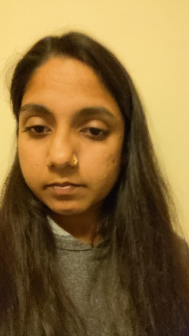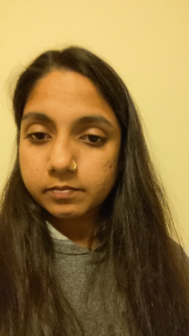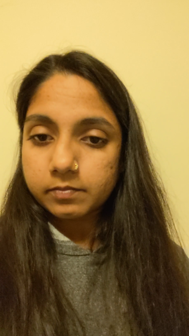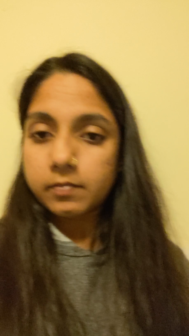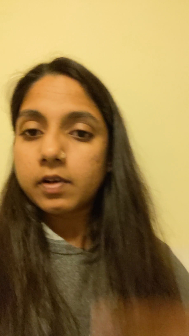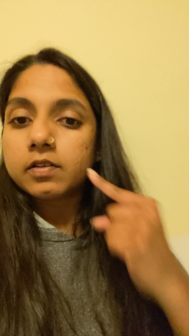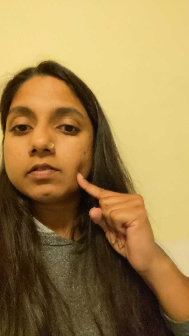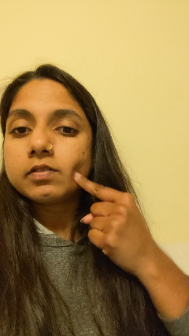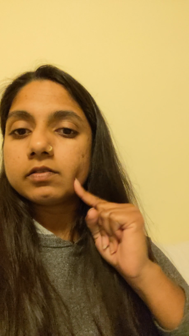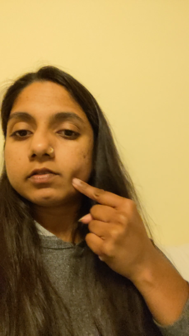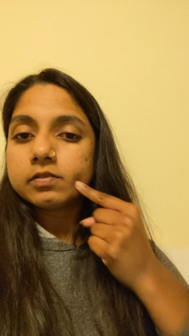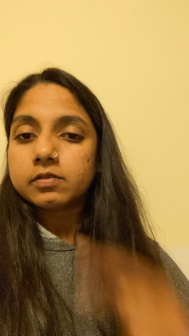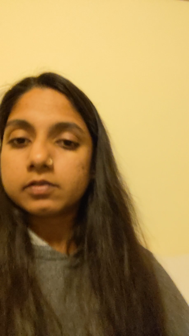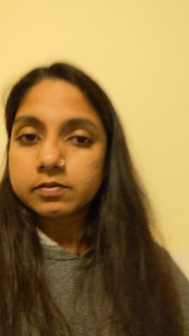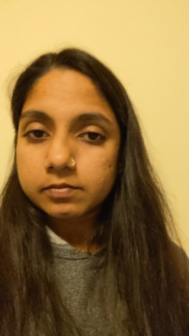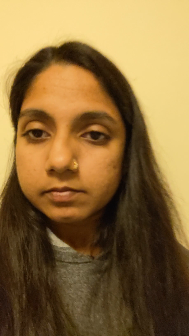candy